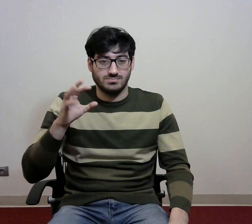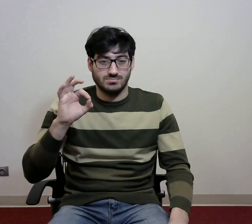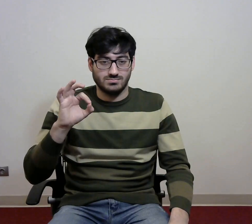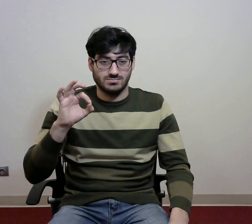O